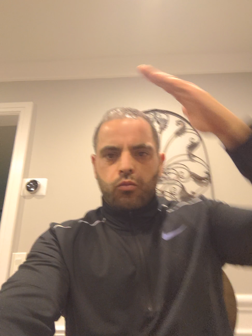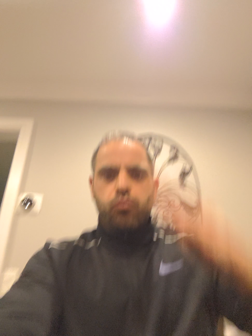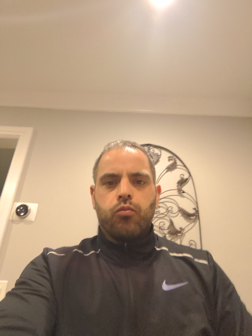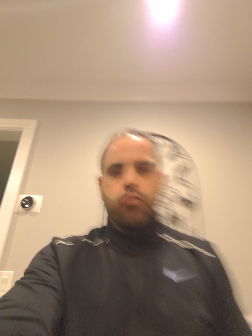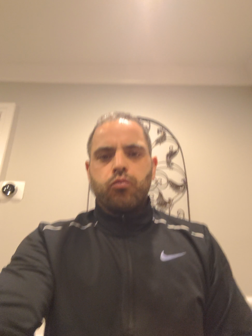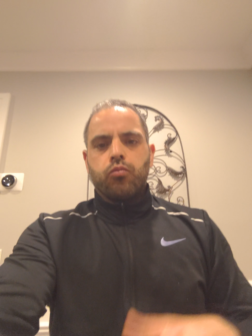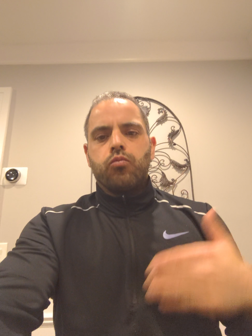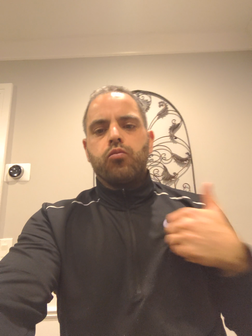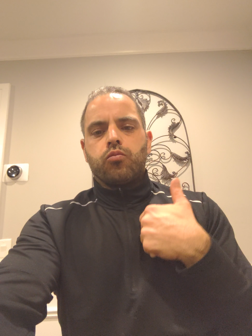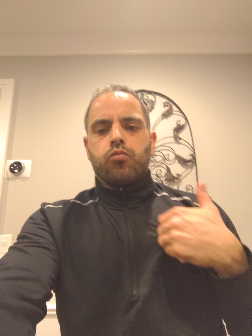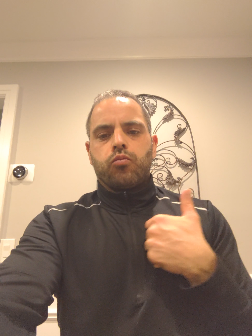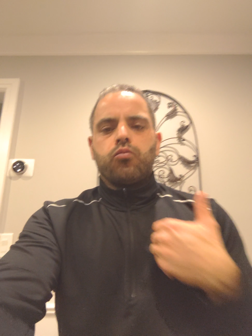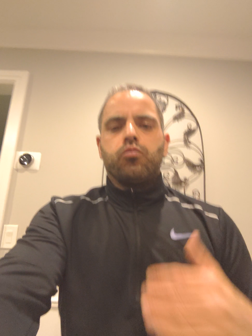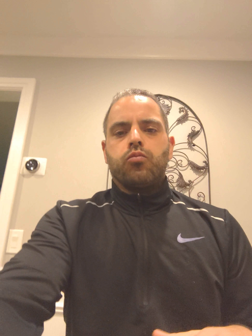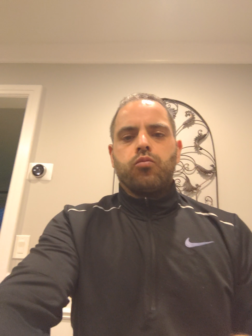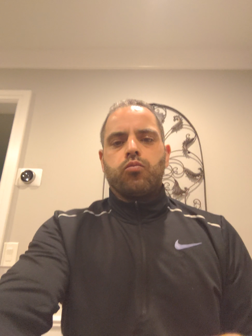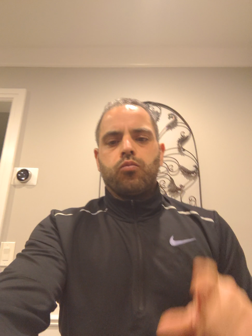animal